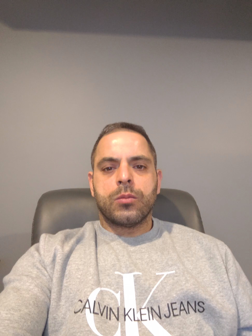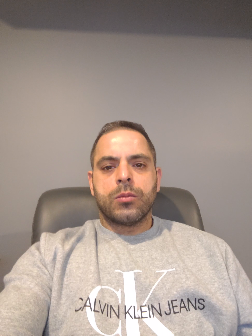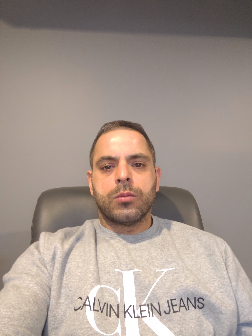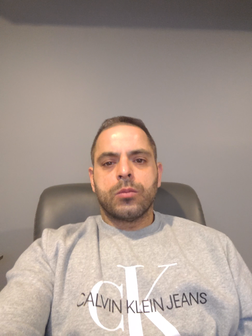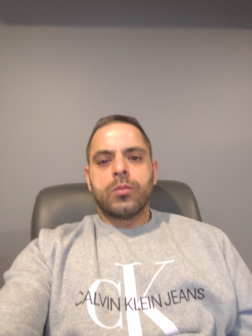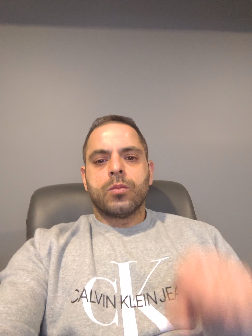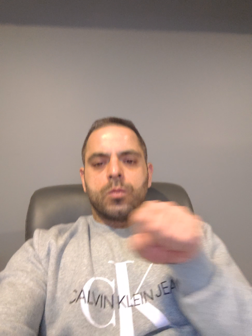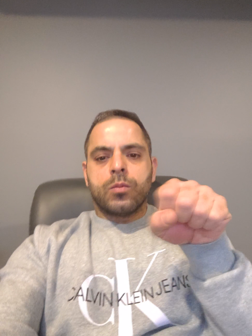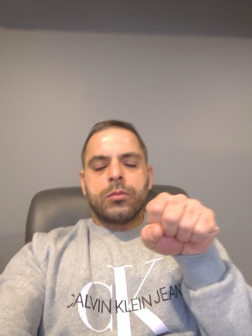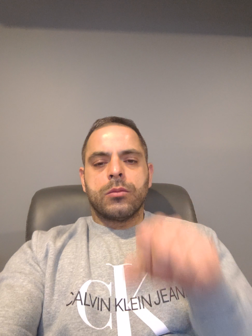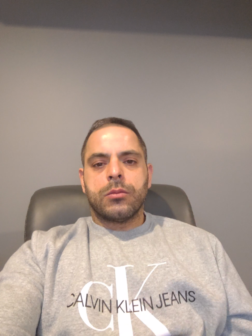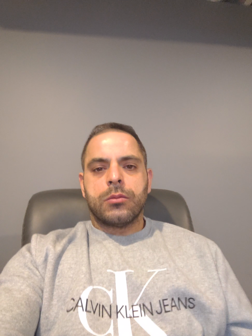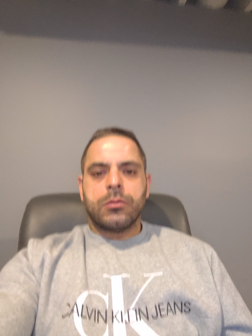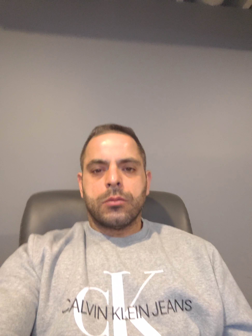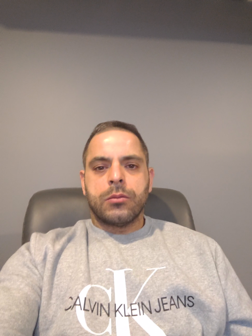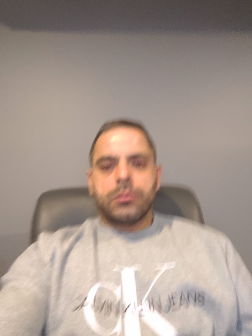shoe